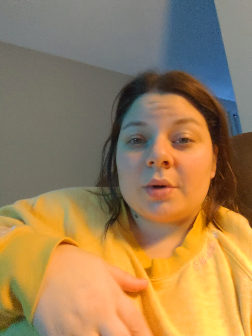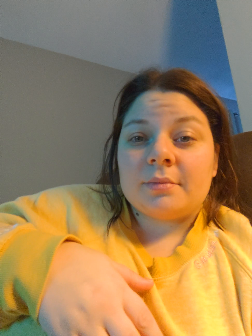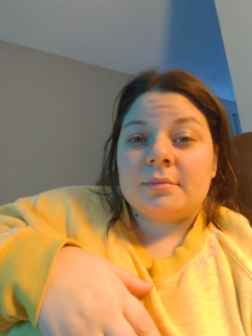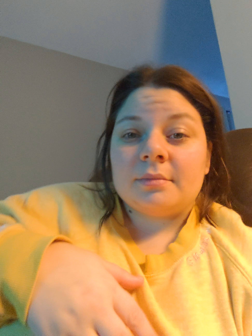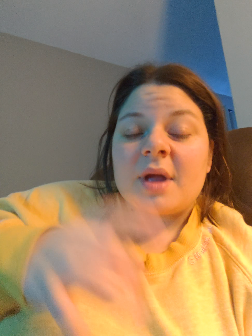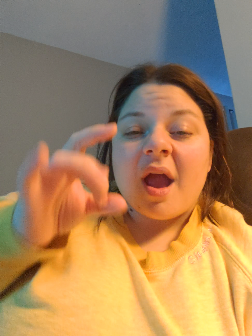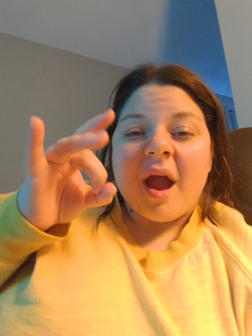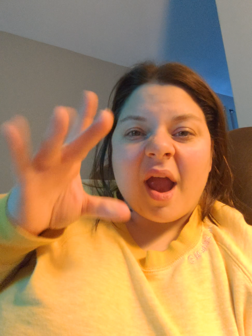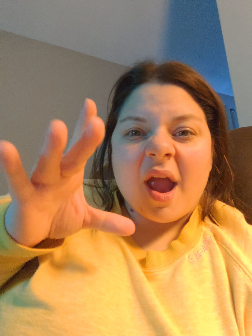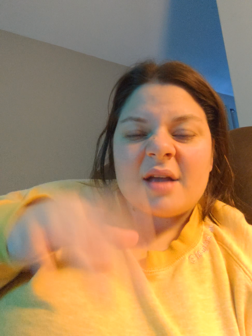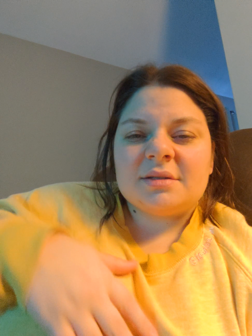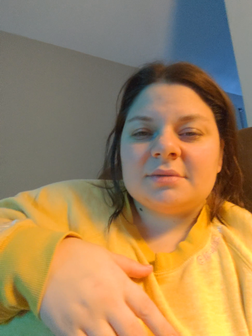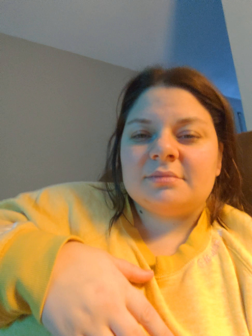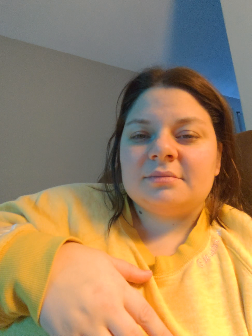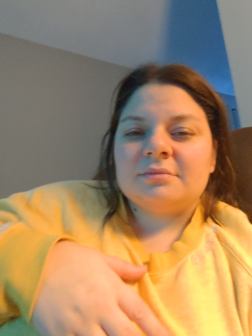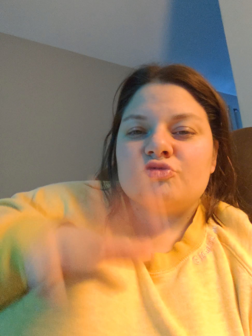hate